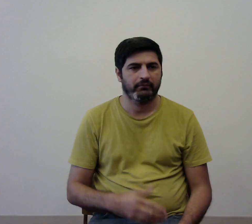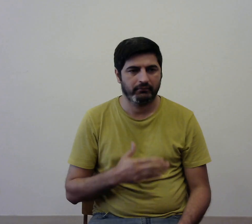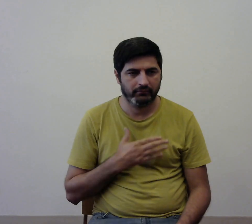mən